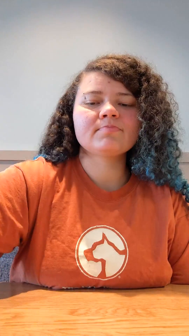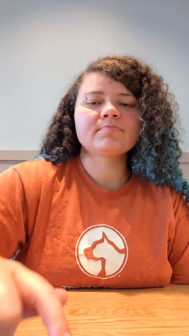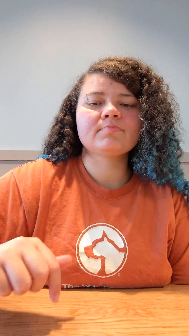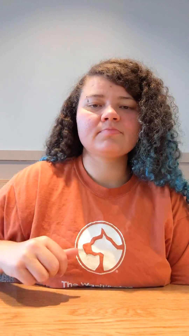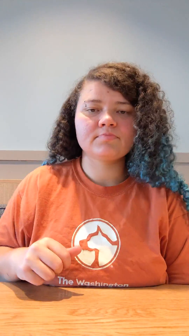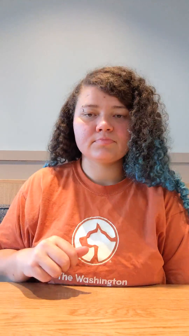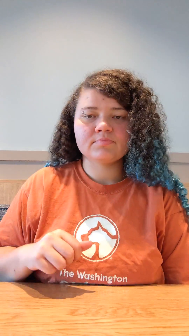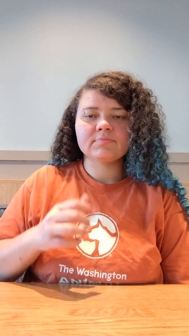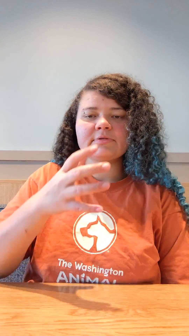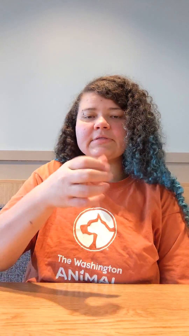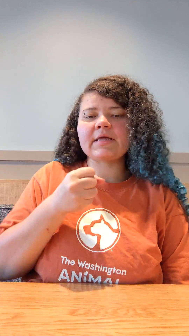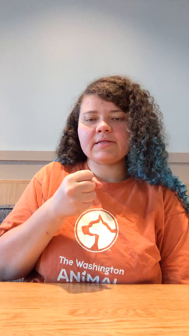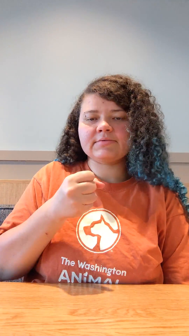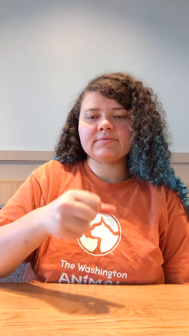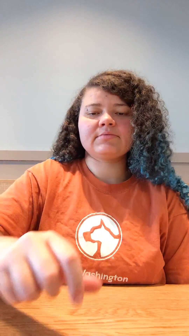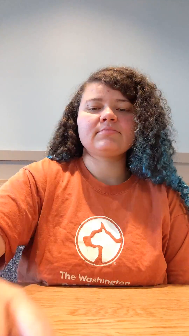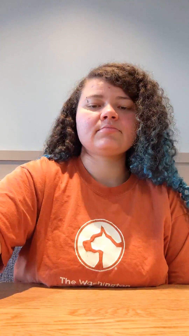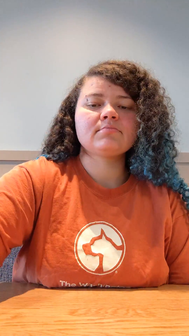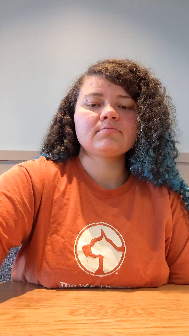get